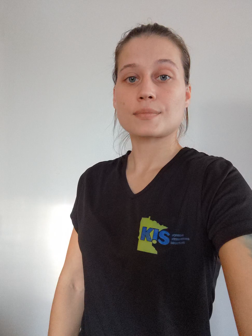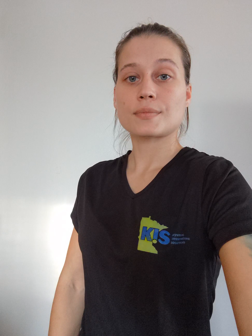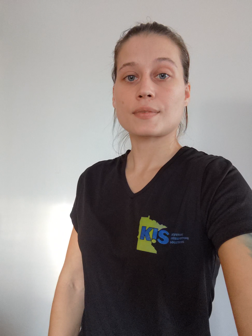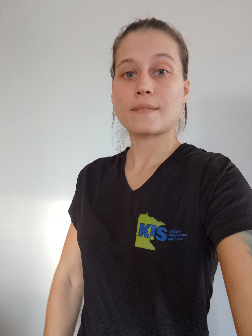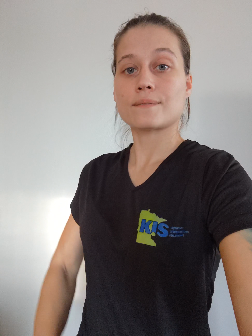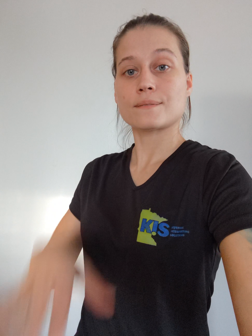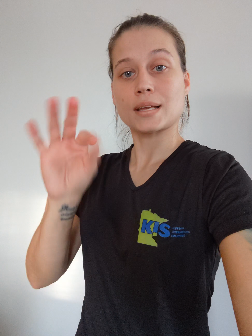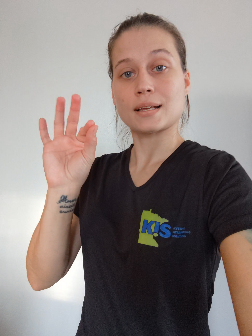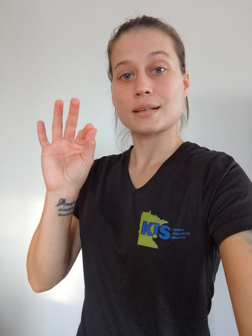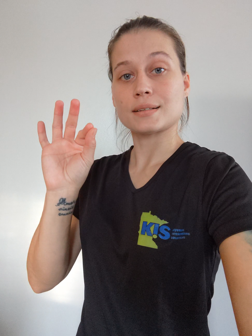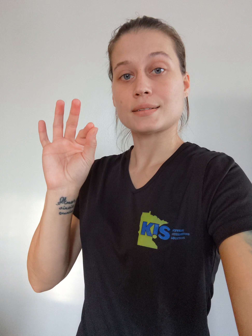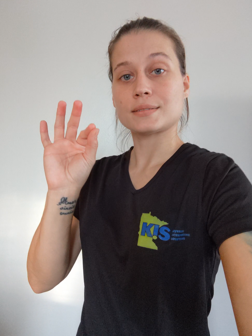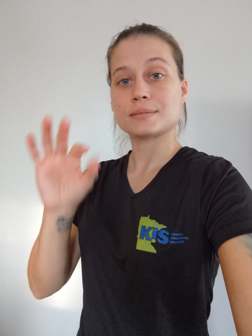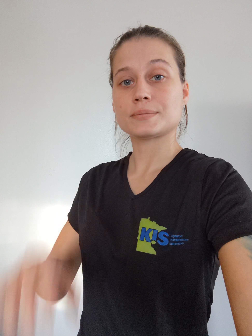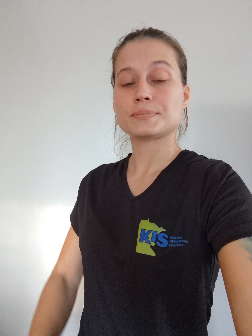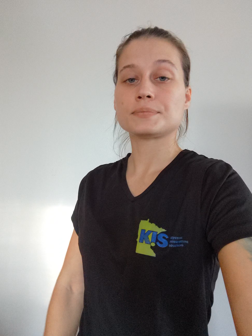find